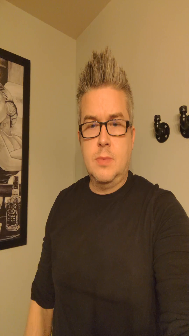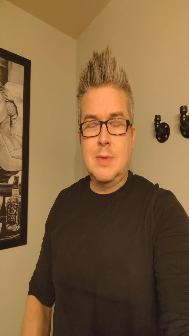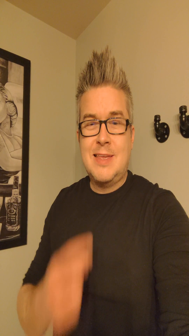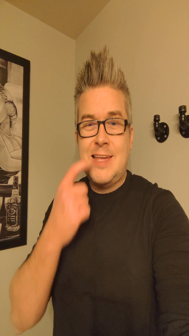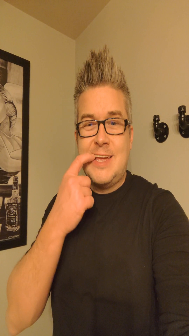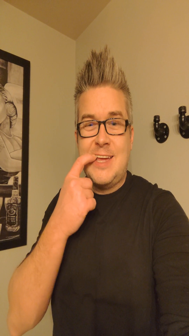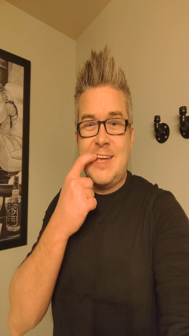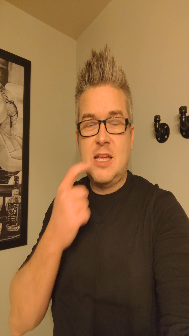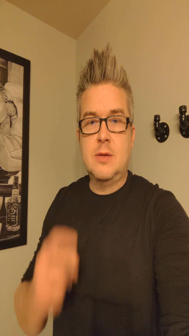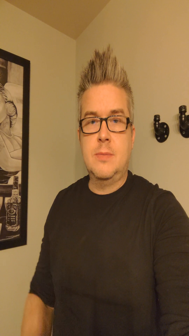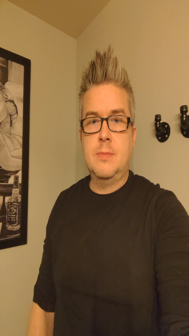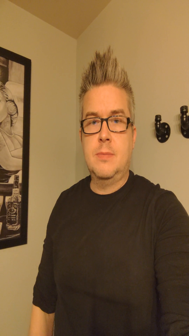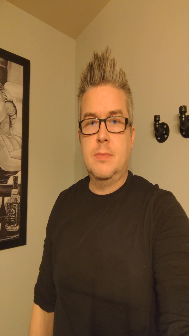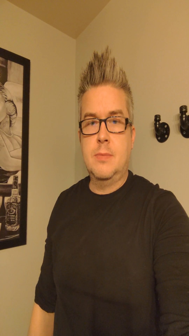tooth